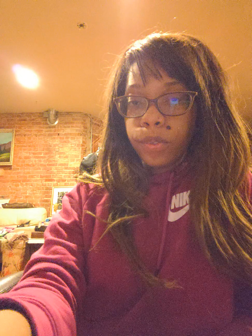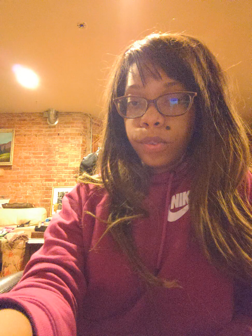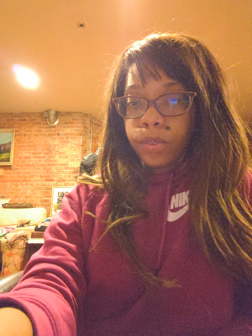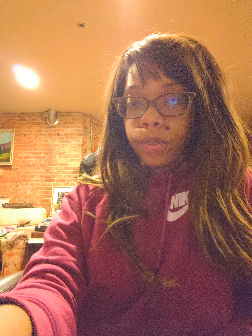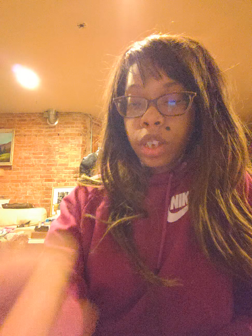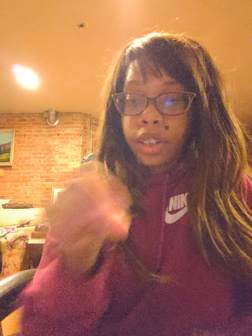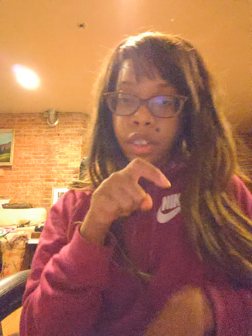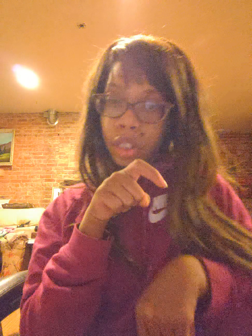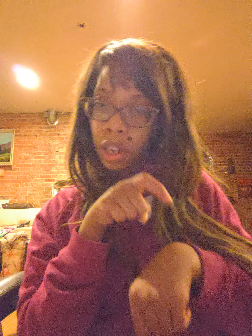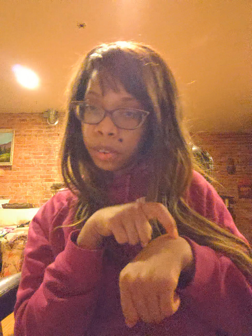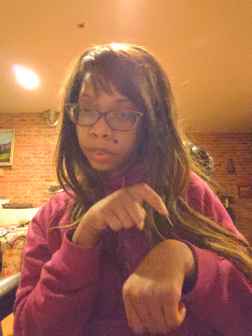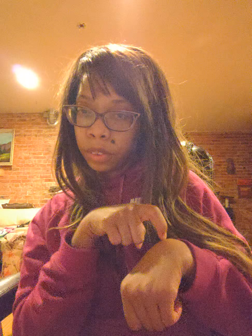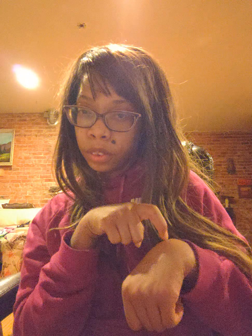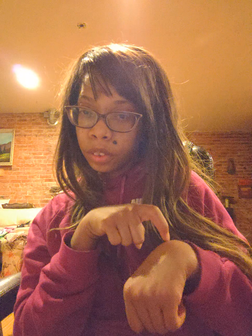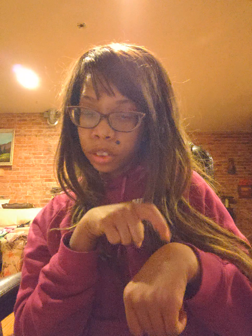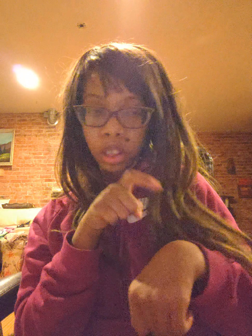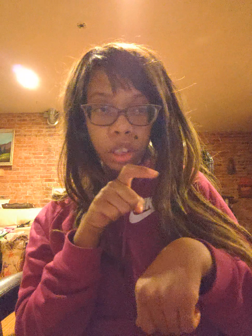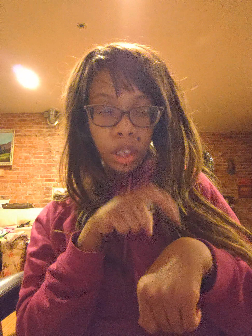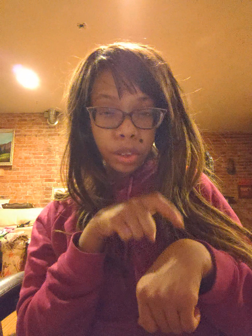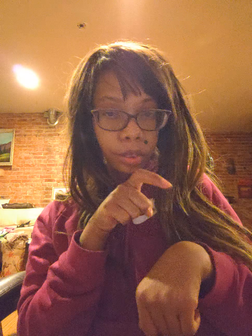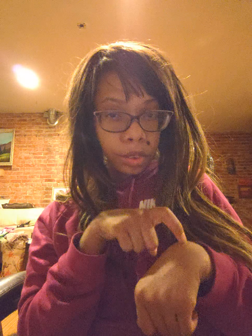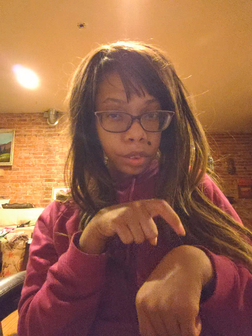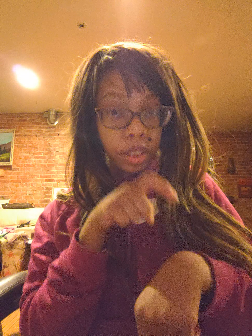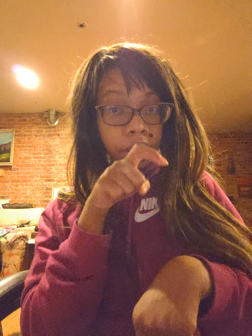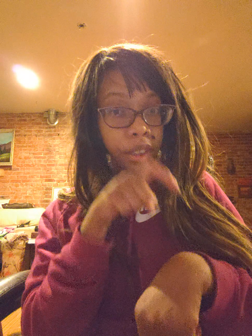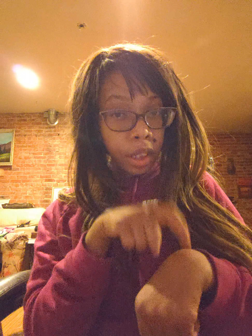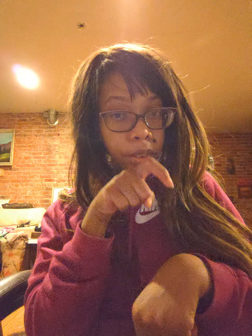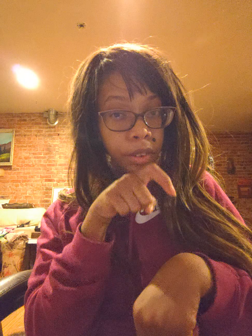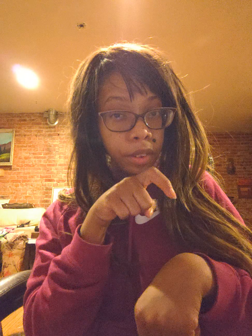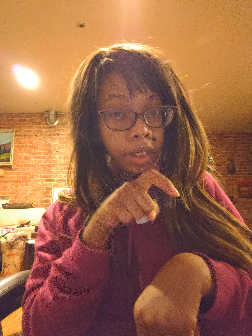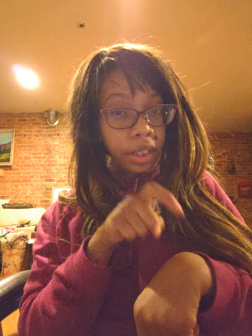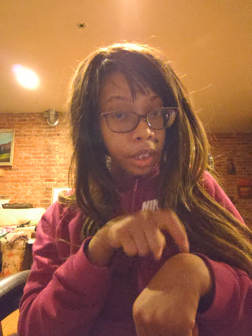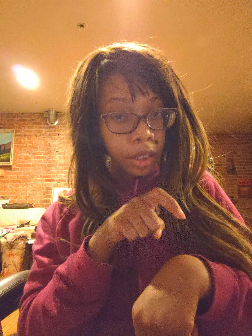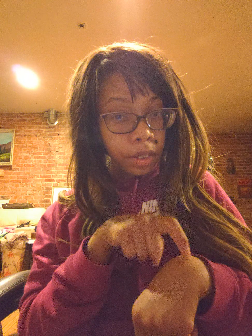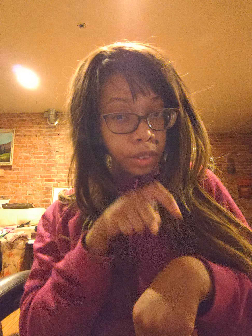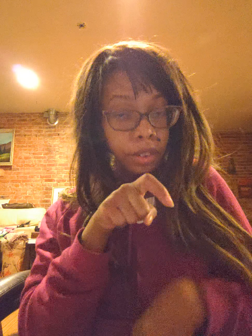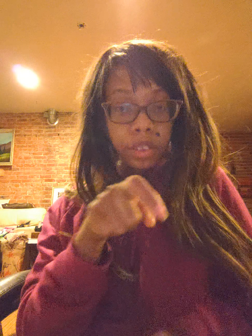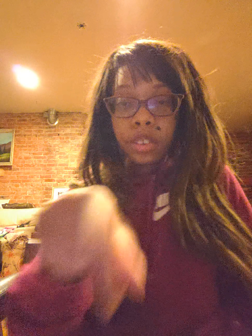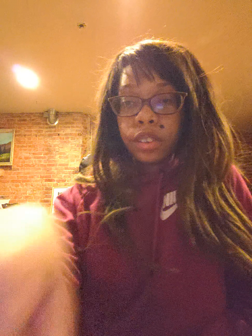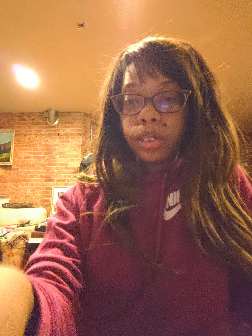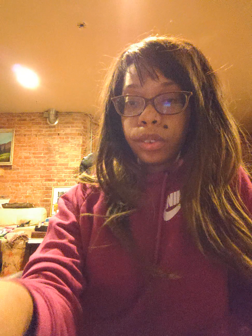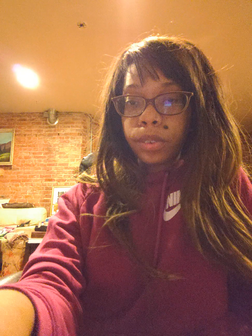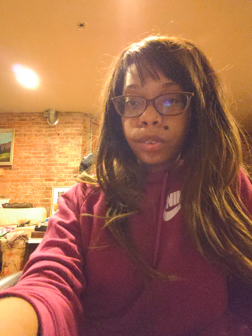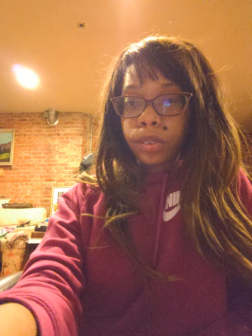time